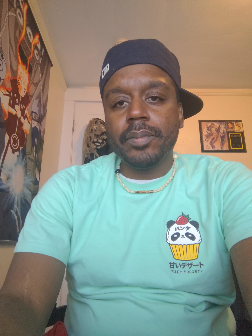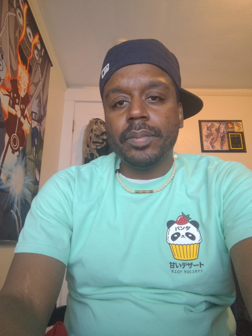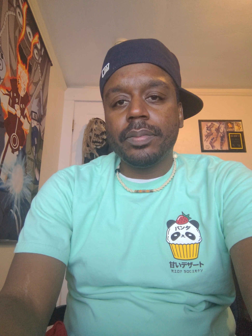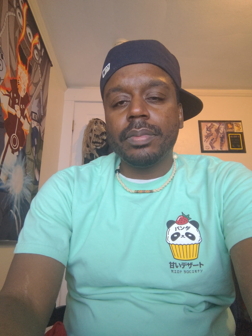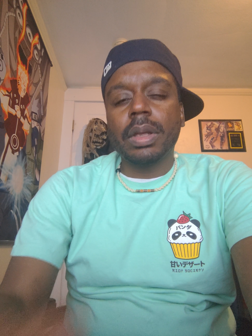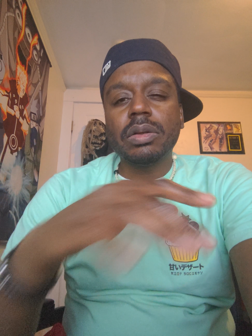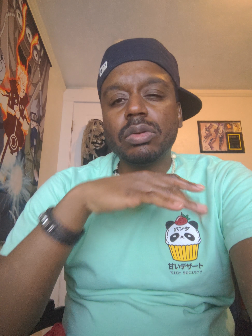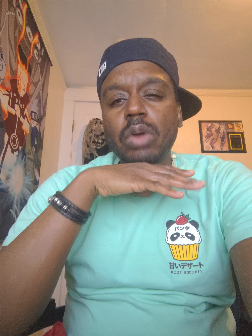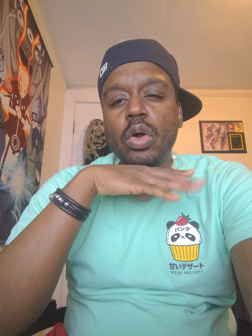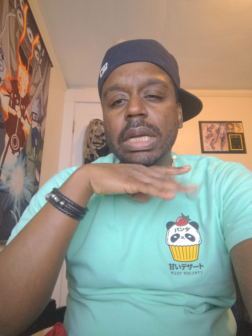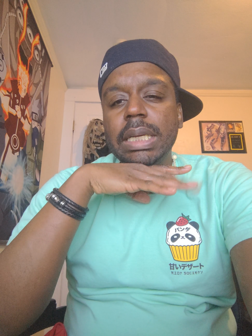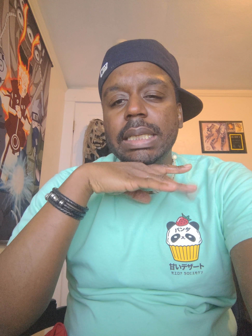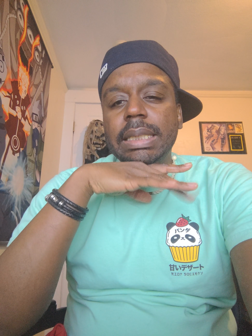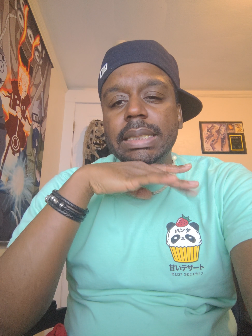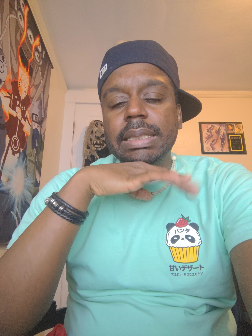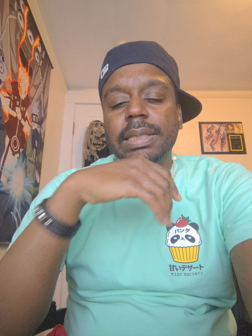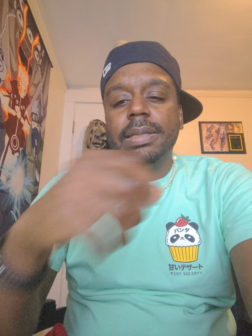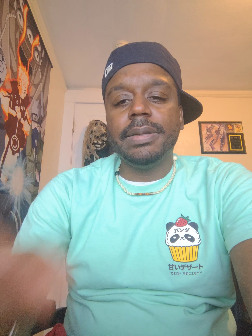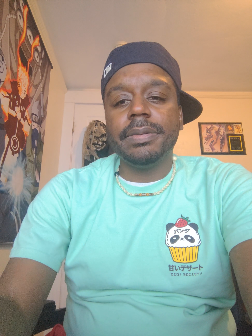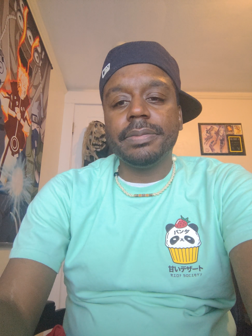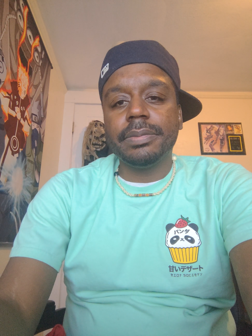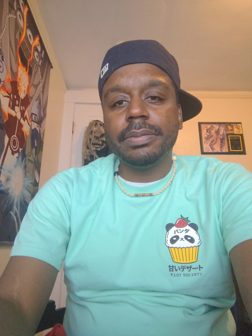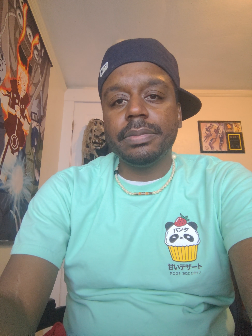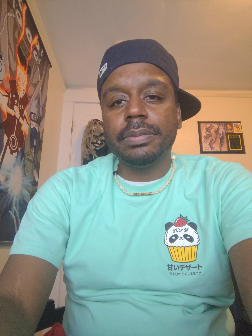dirty